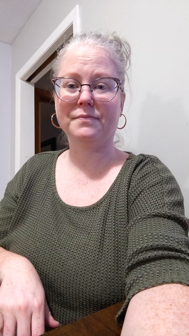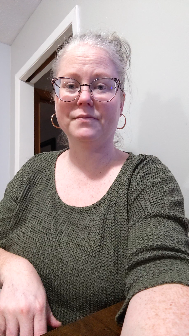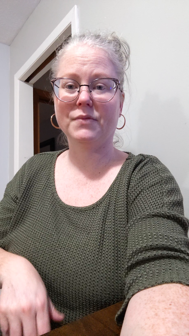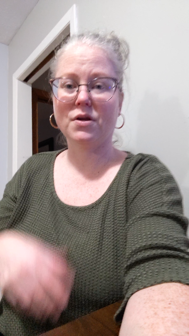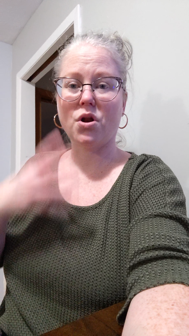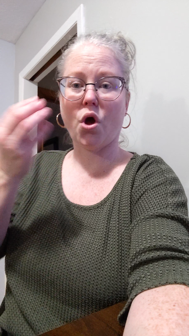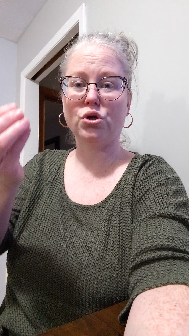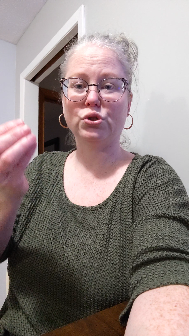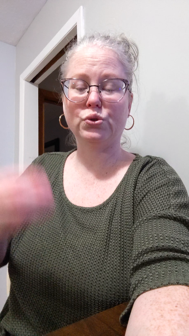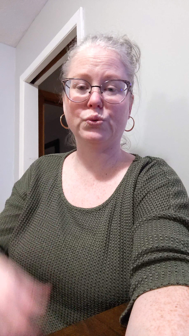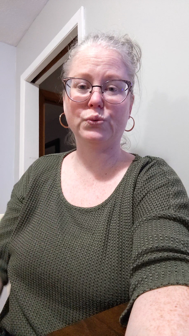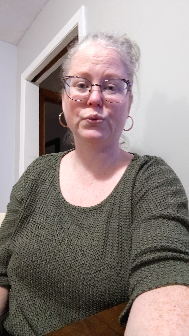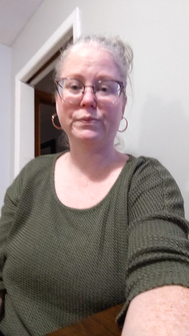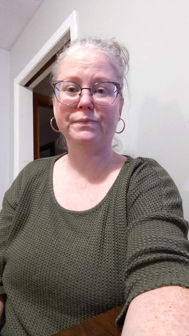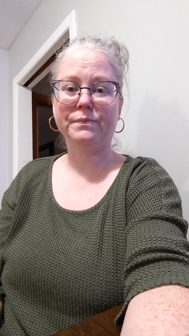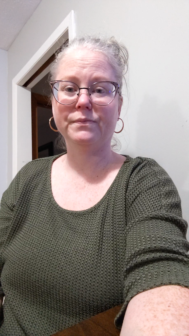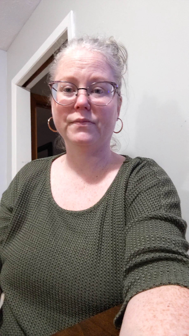got to